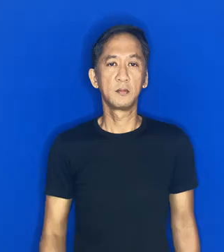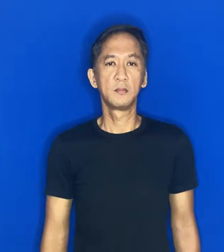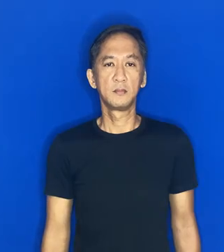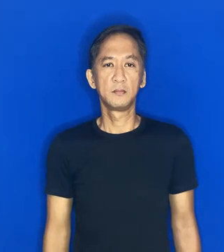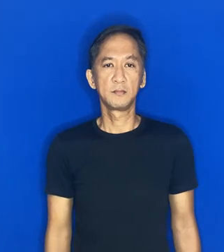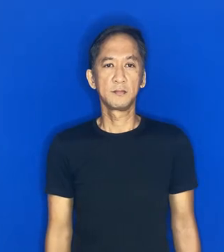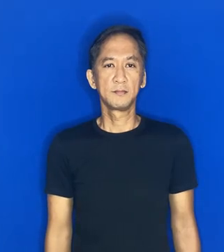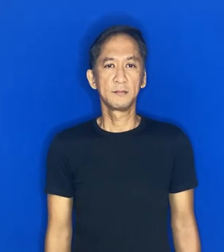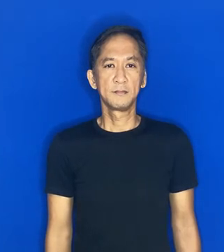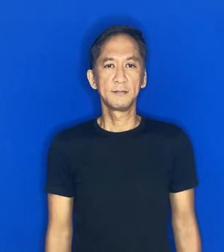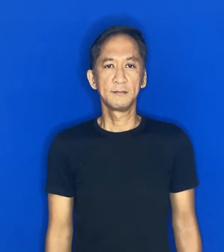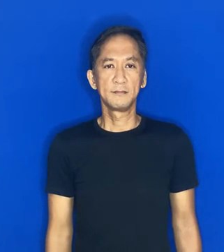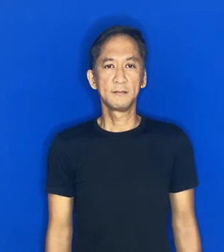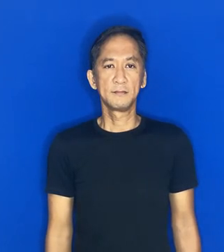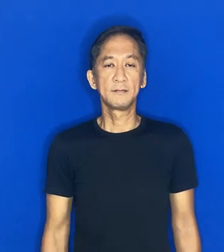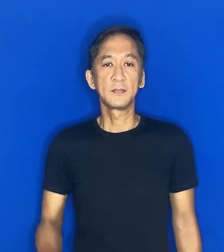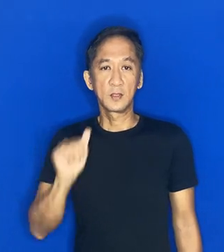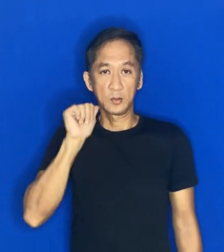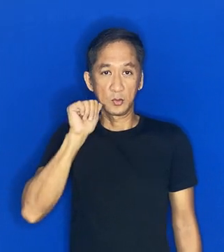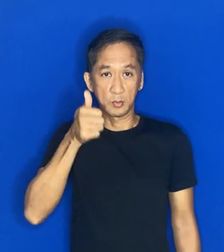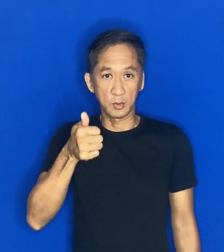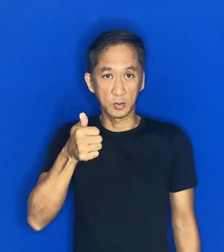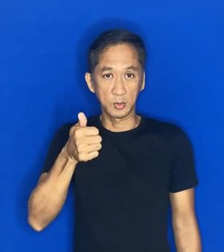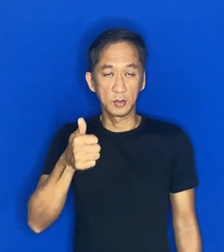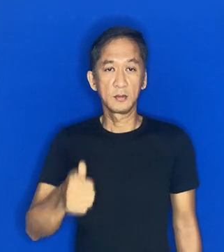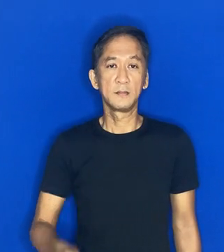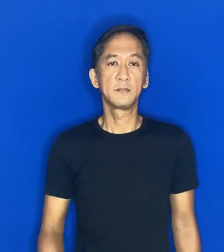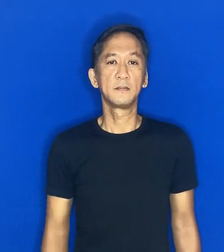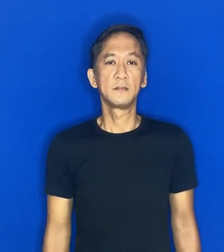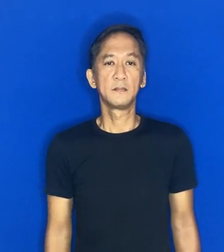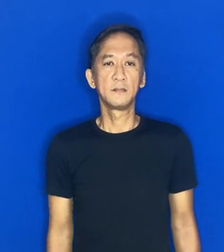tomorrow